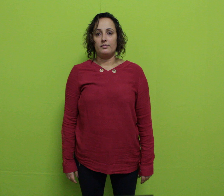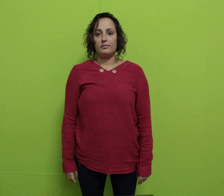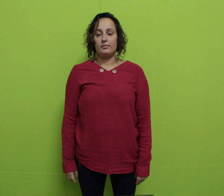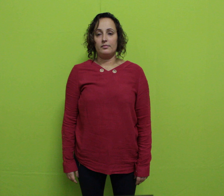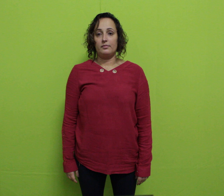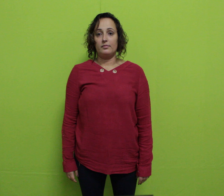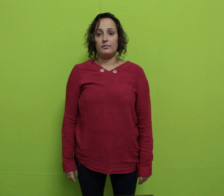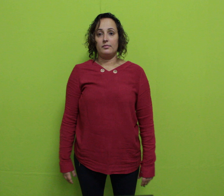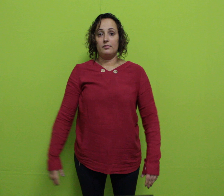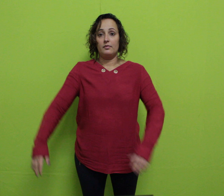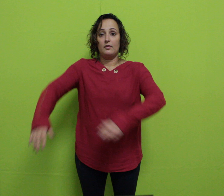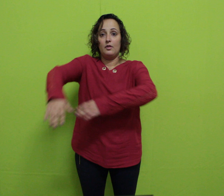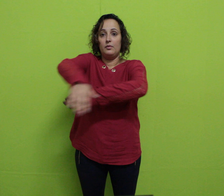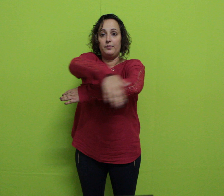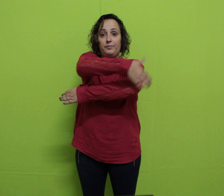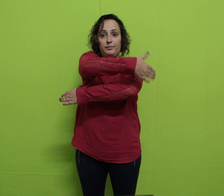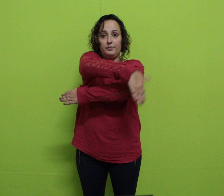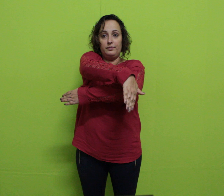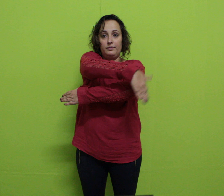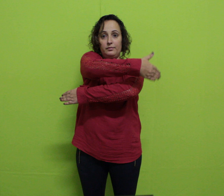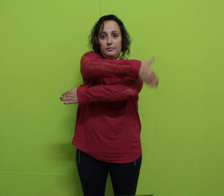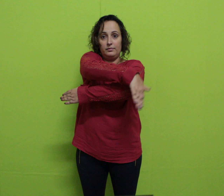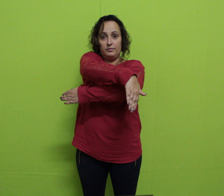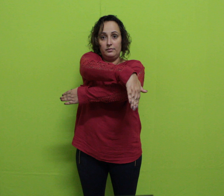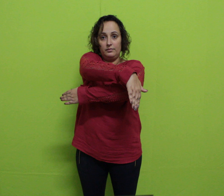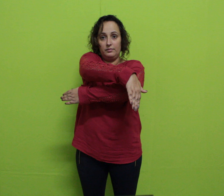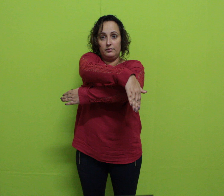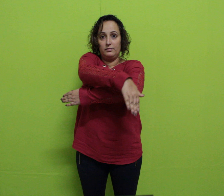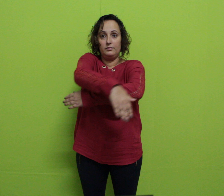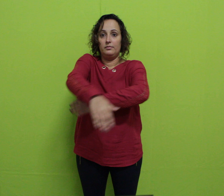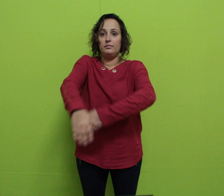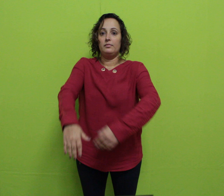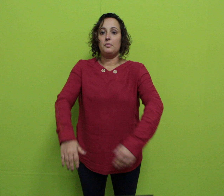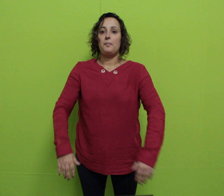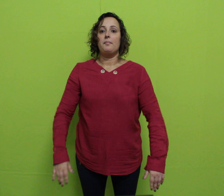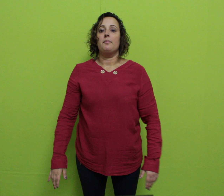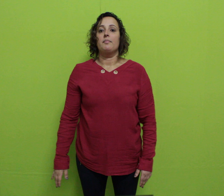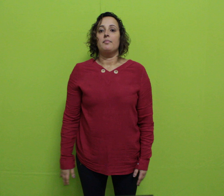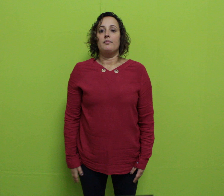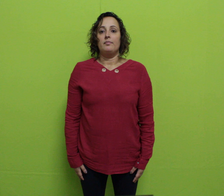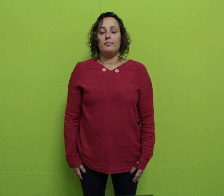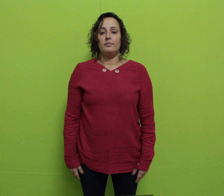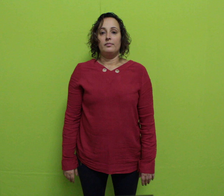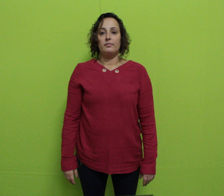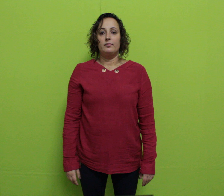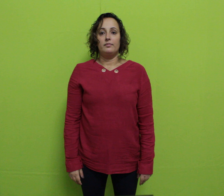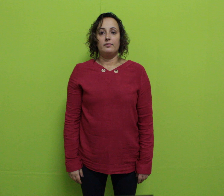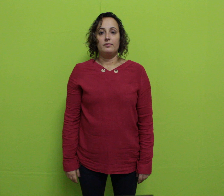esquina